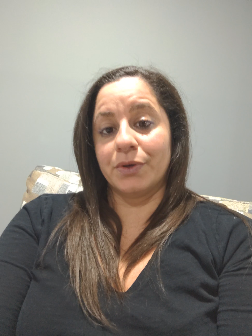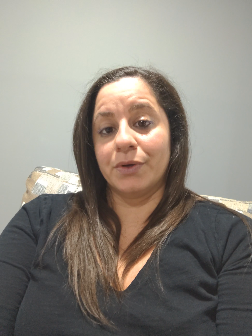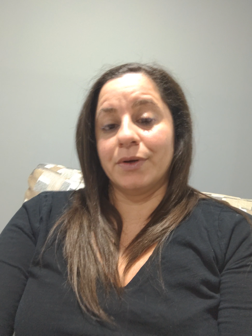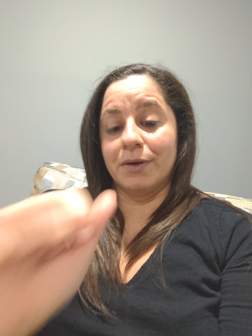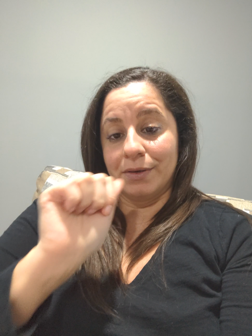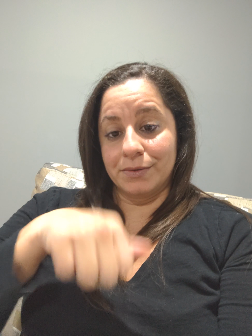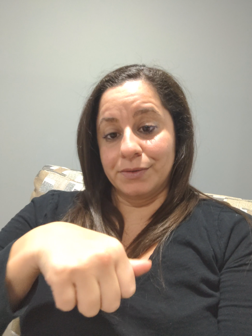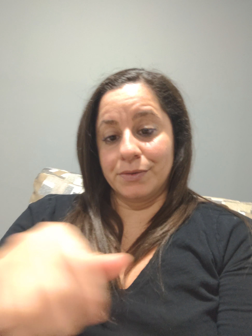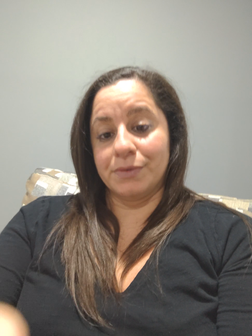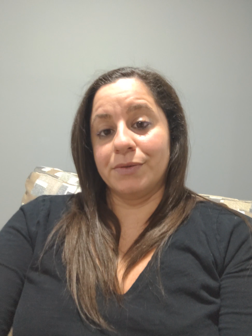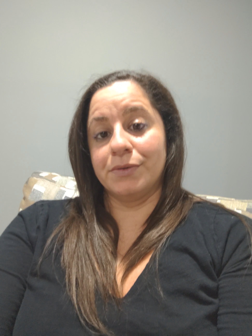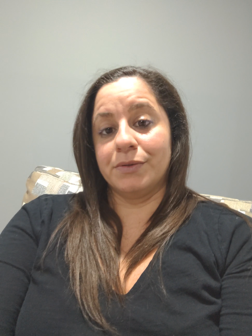can